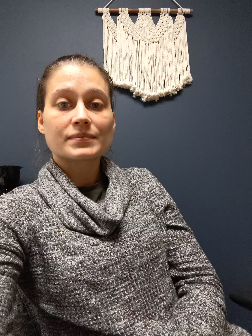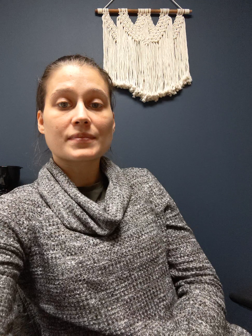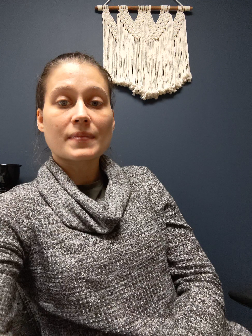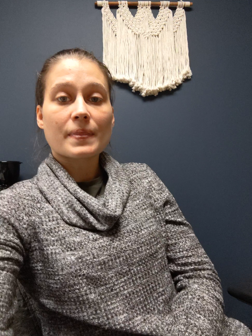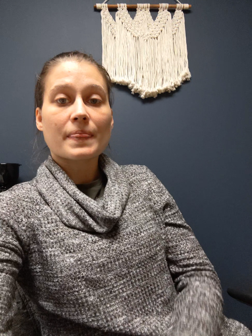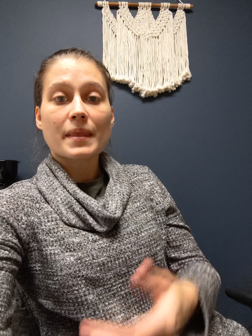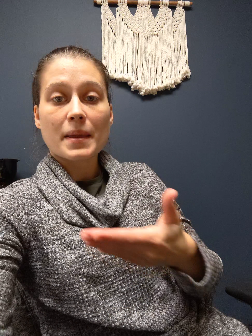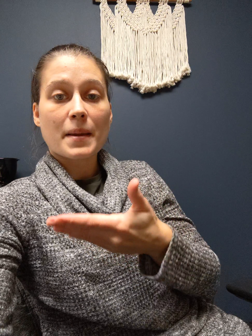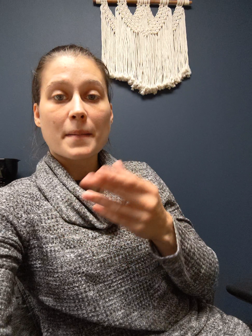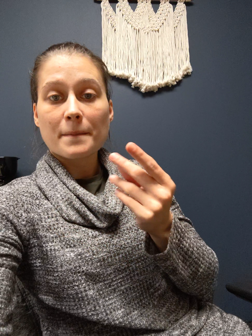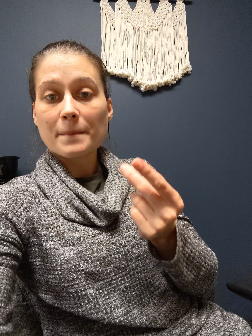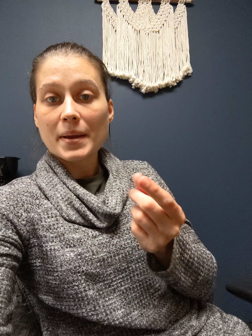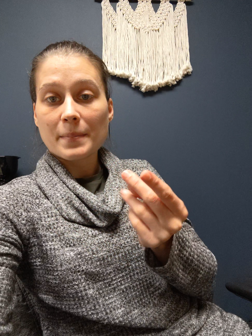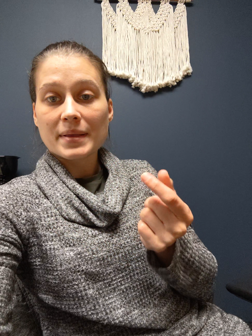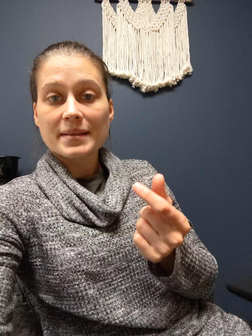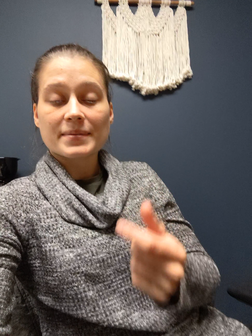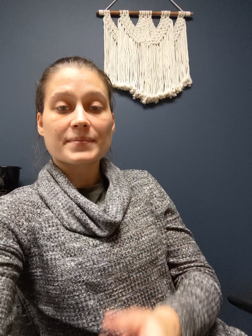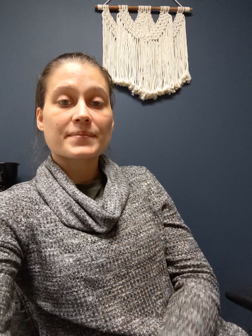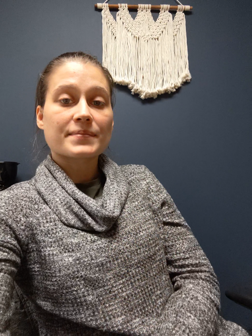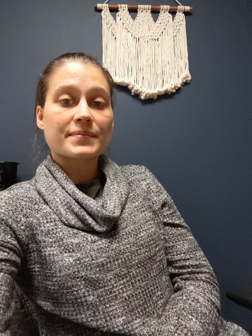puppy